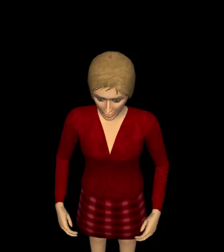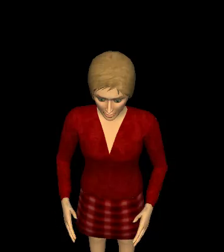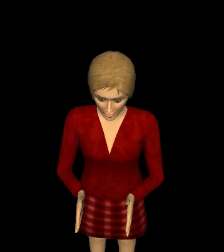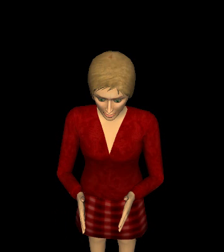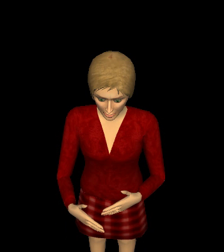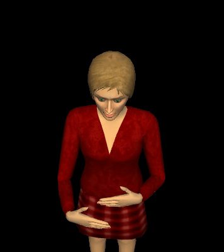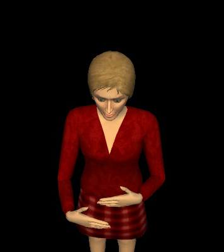حزمة